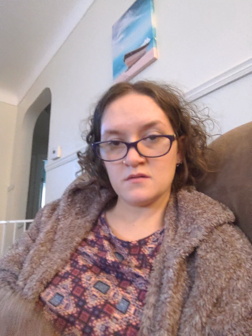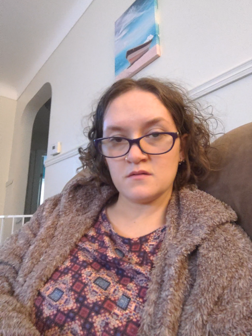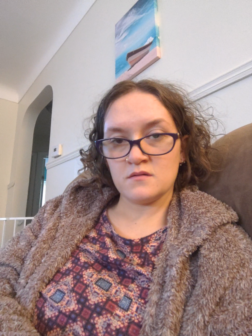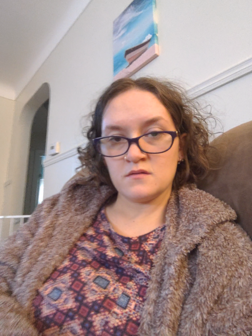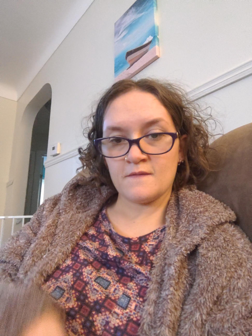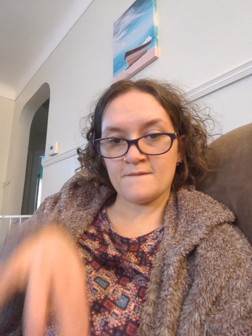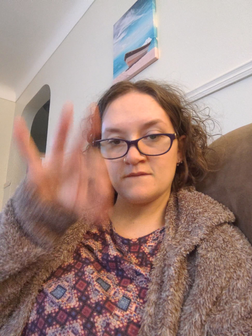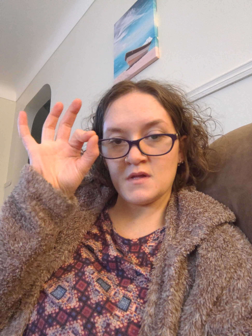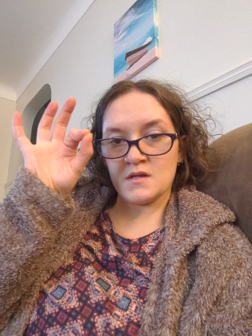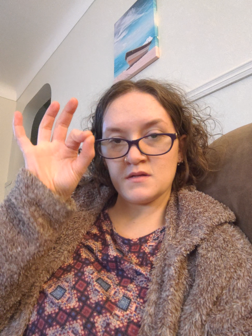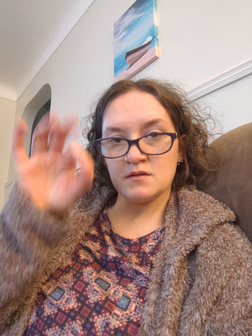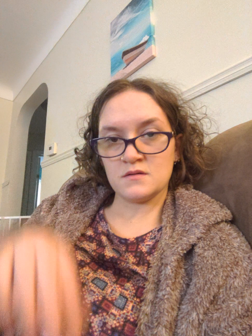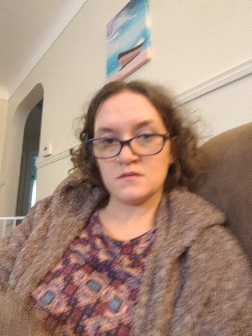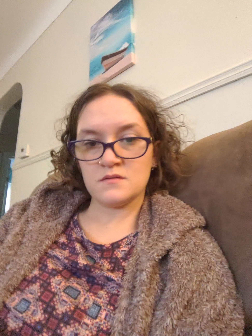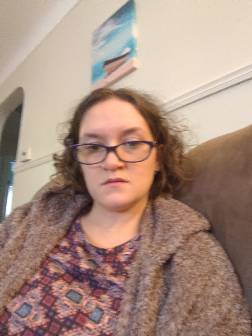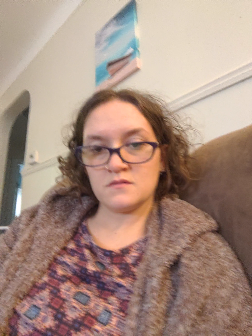find